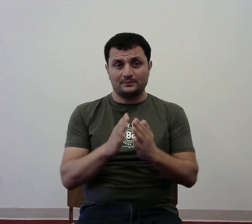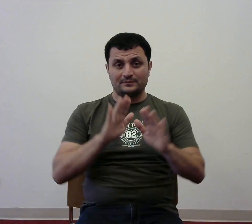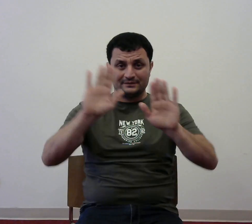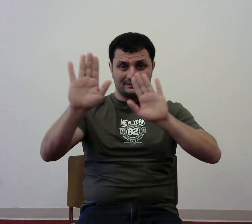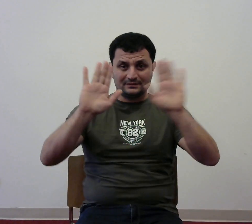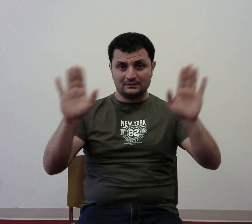sərgi